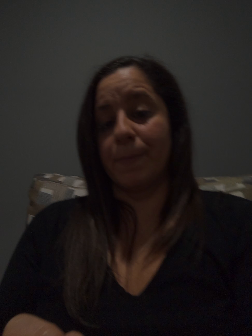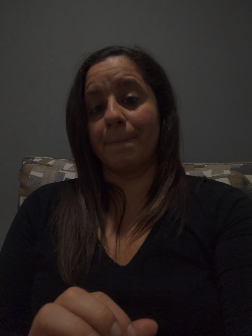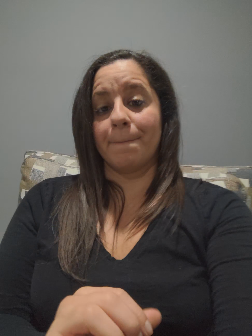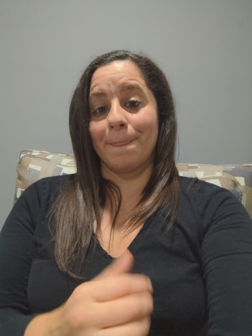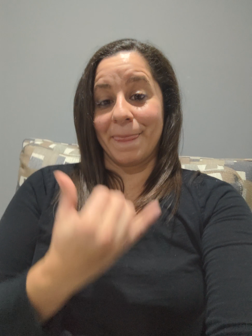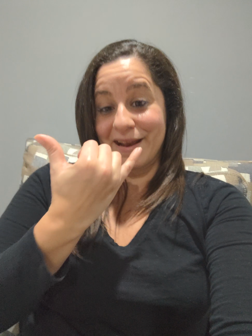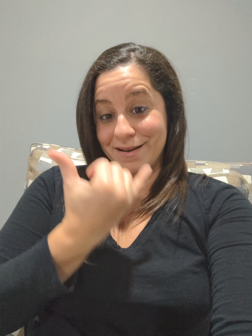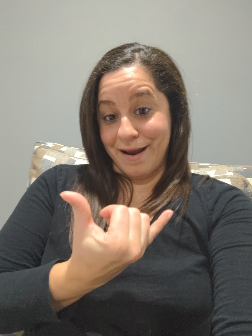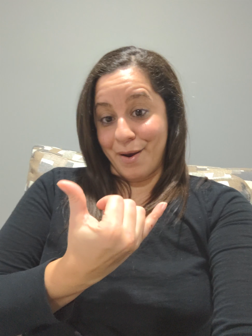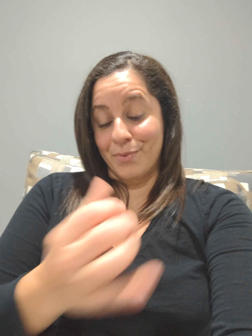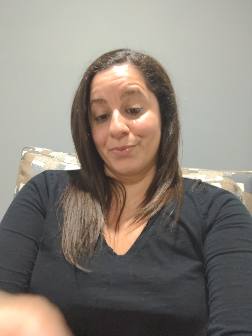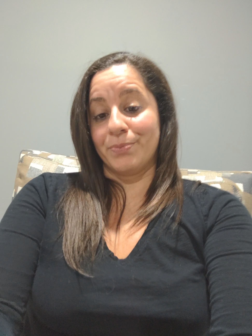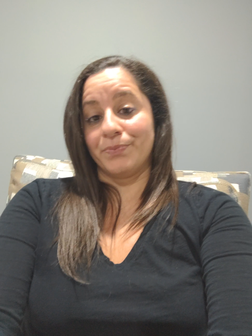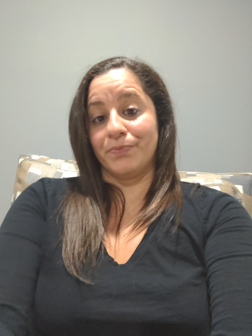now